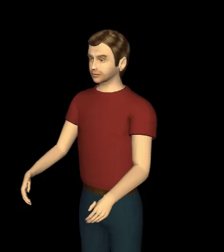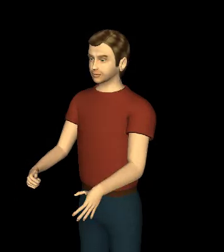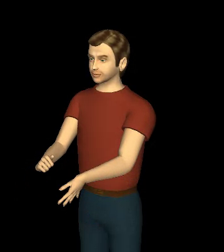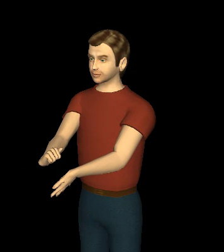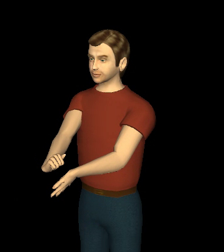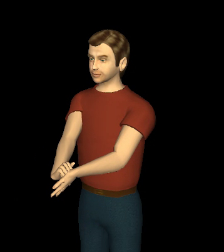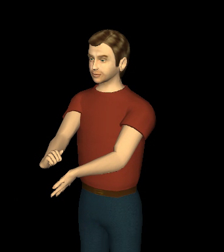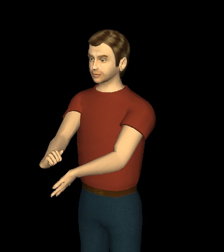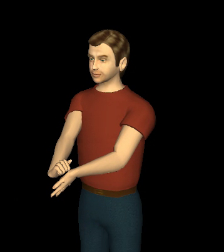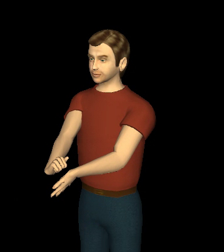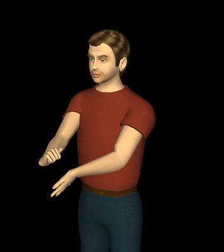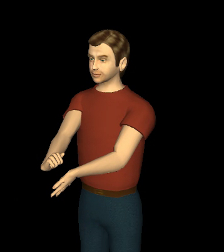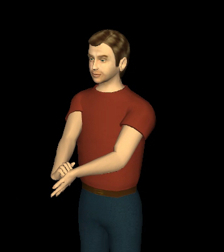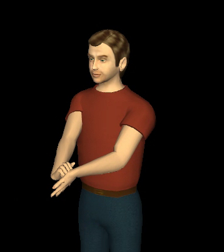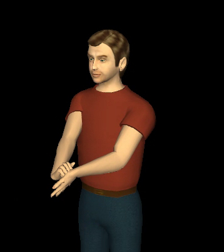شهية